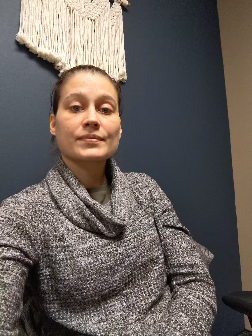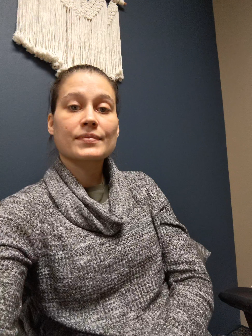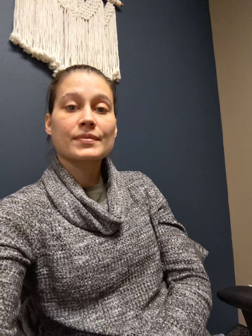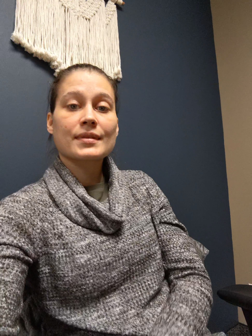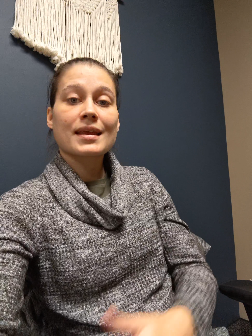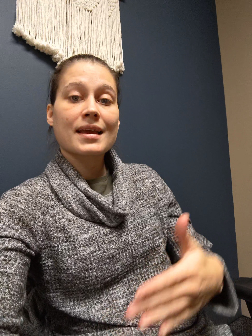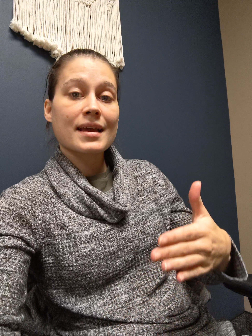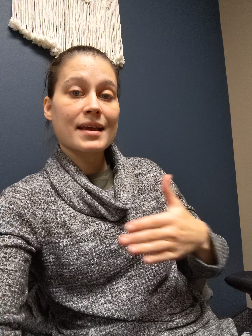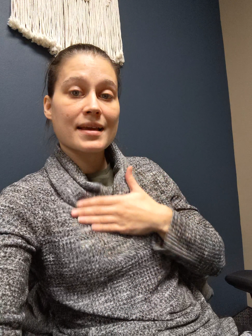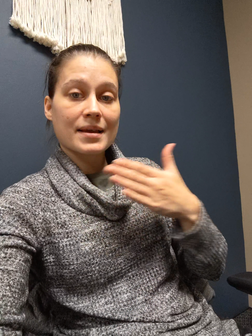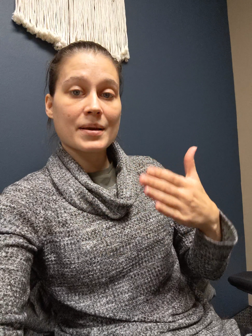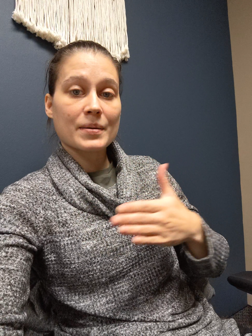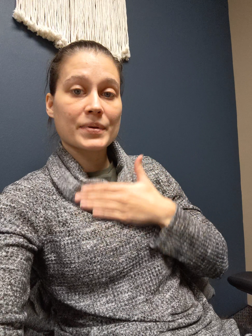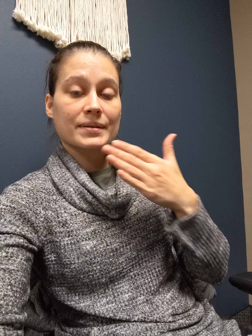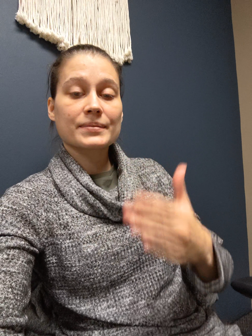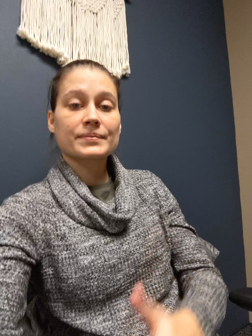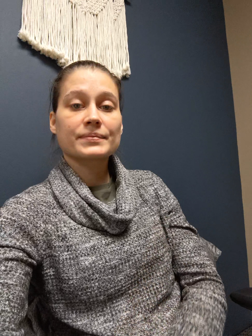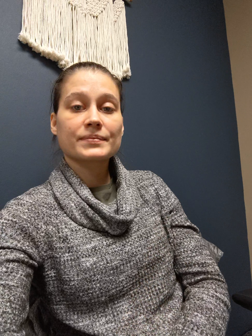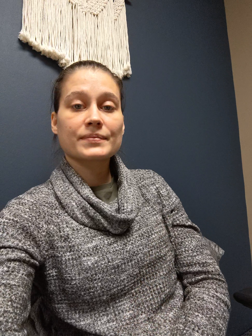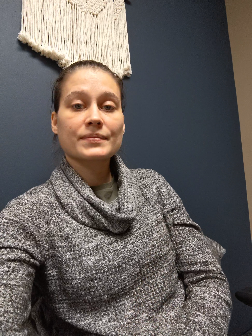happy